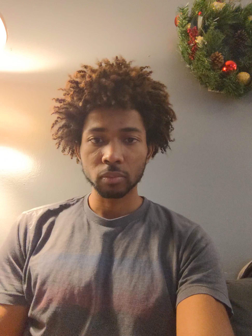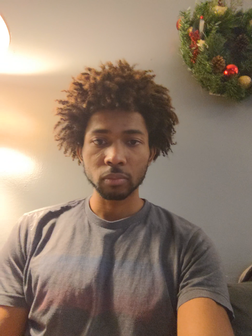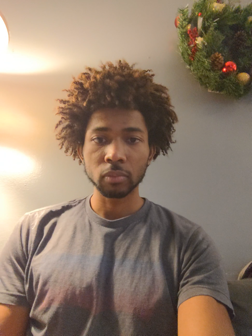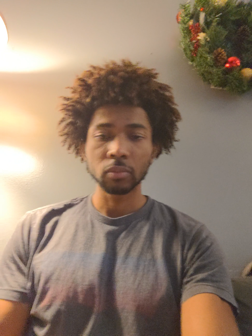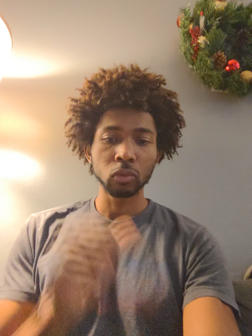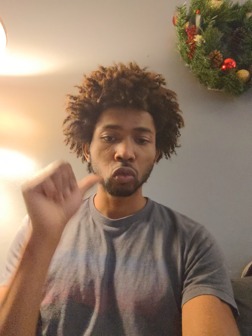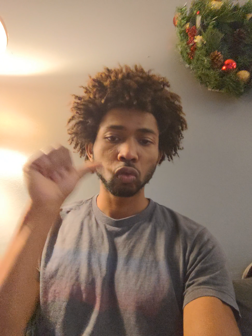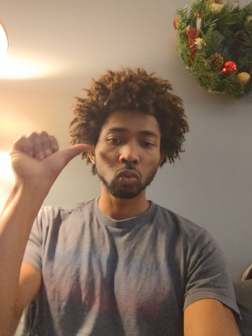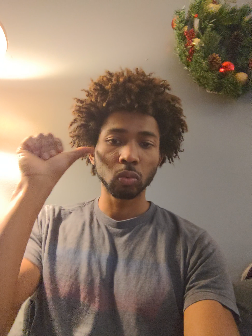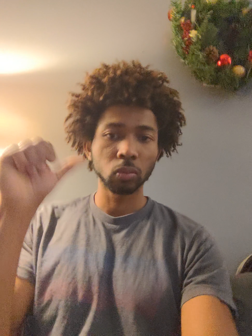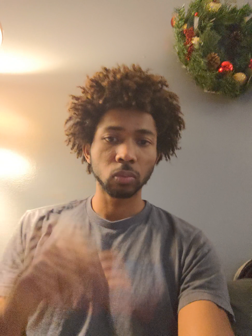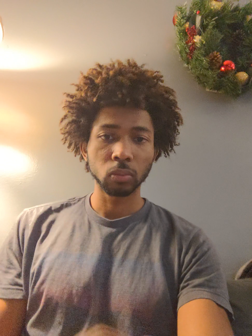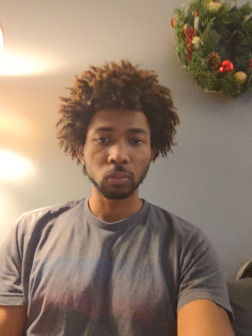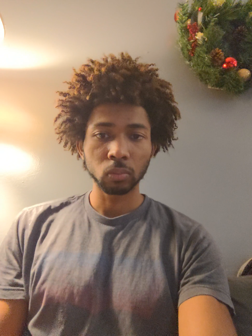yesterday